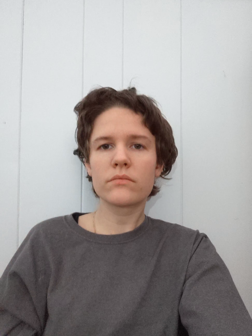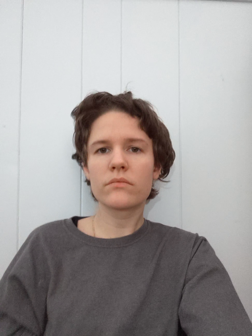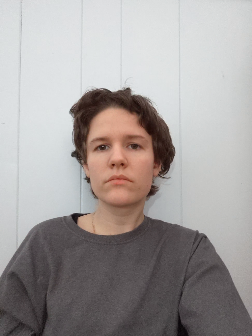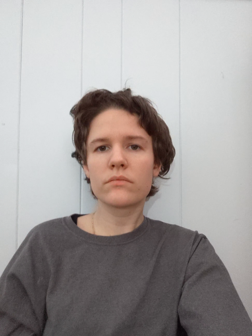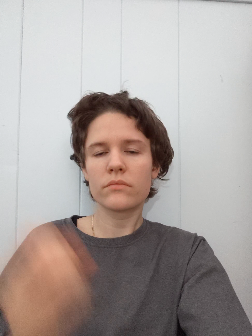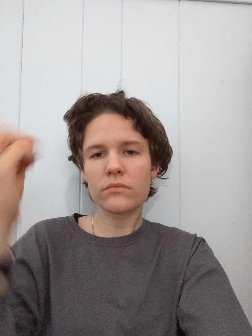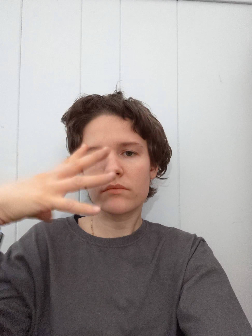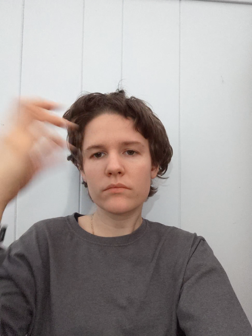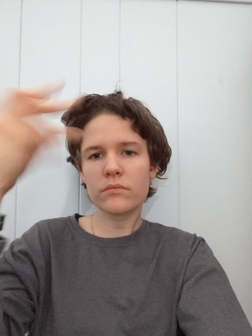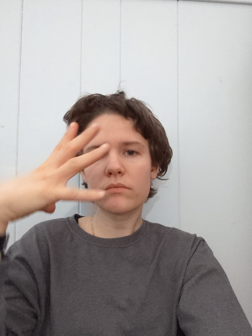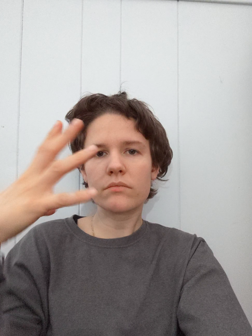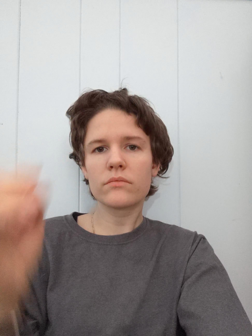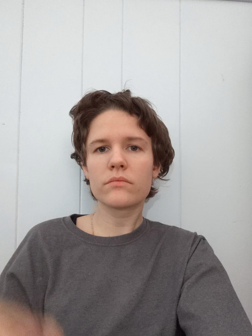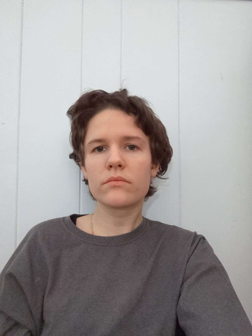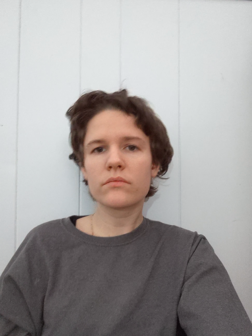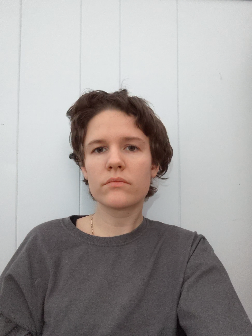shower